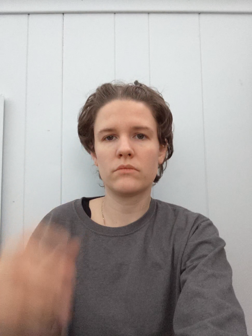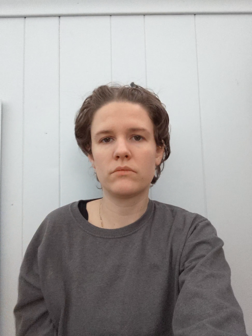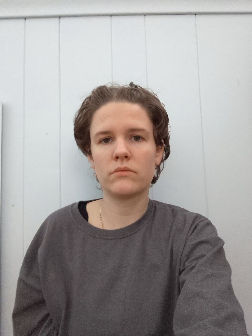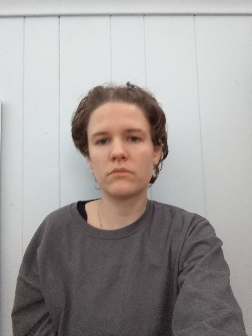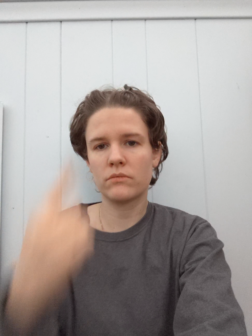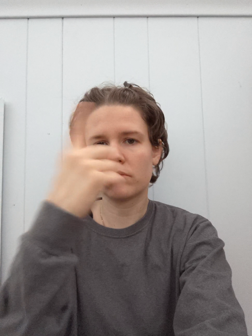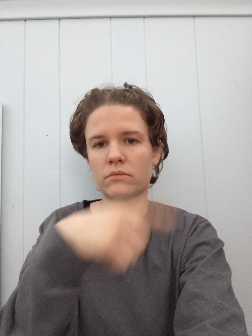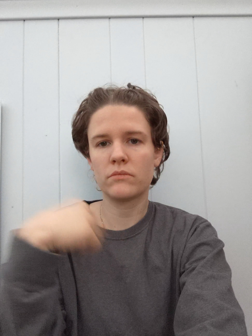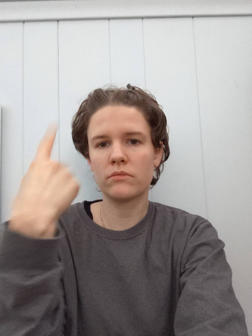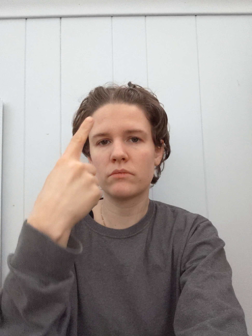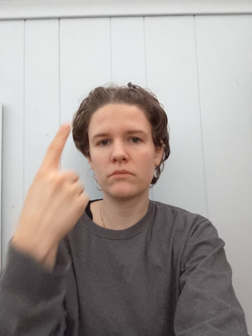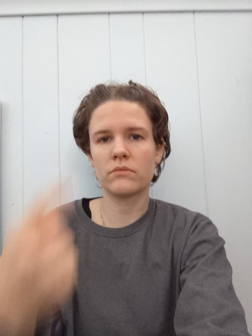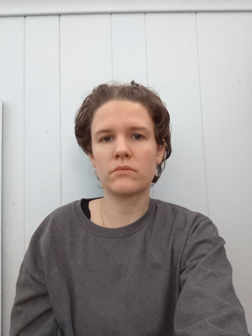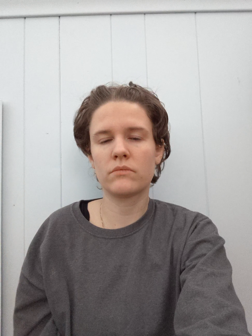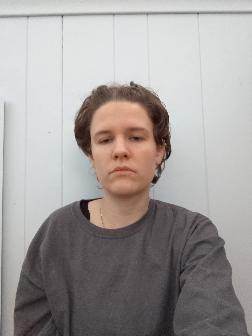face